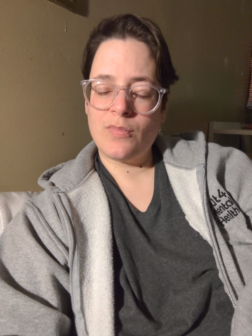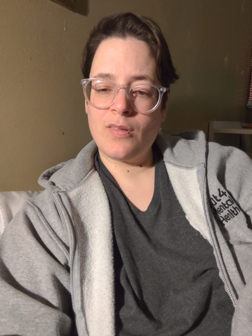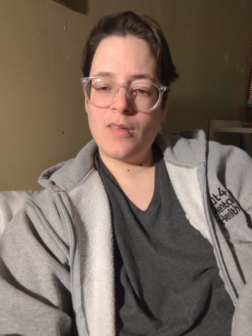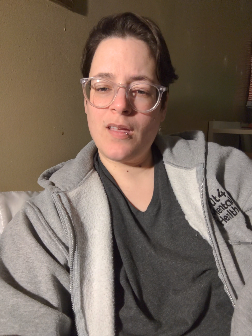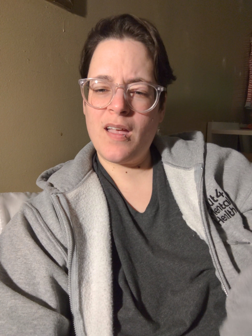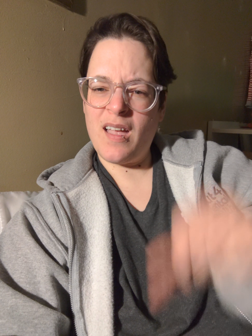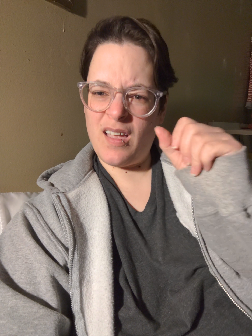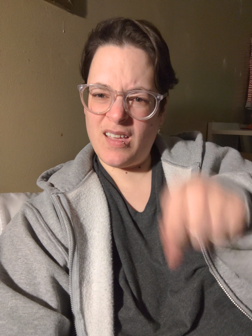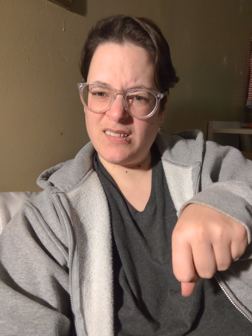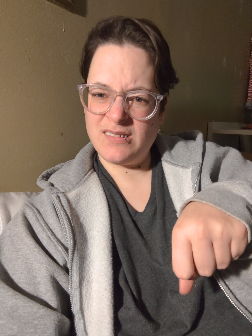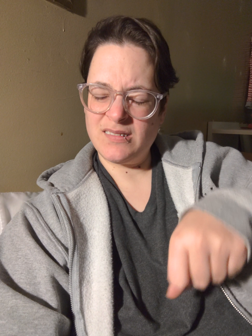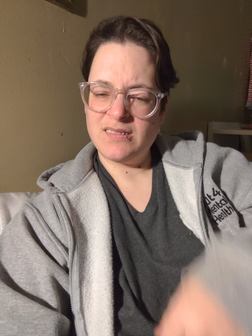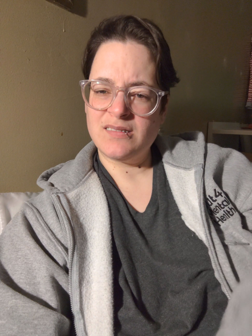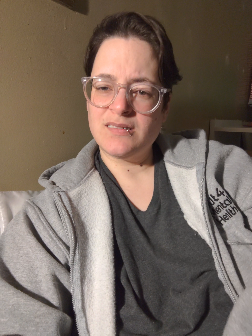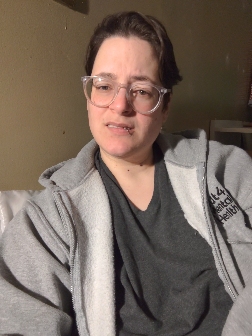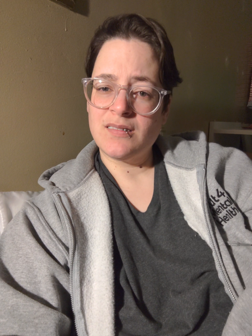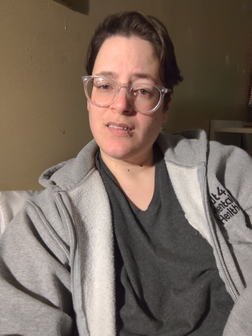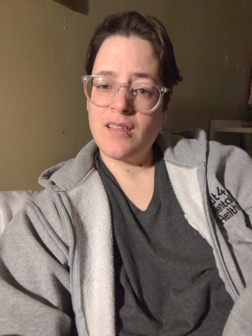can